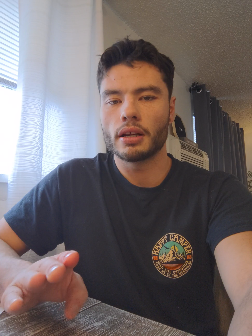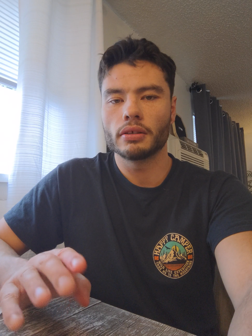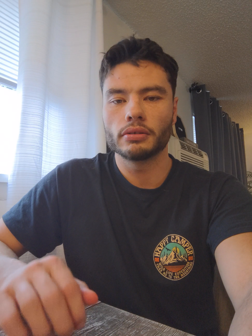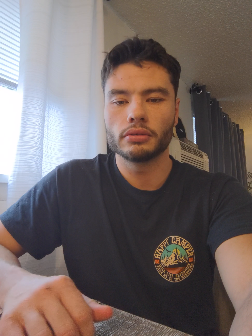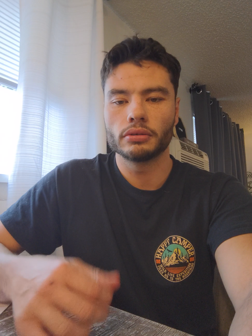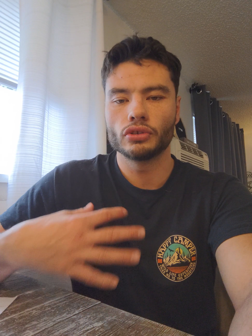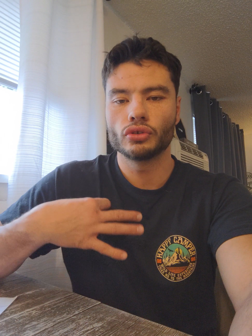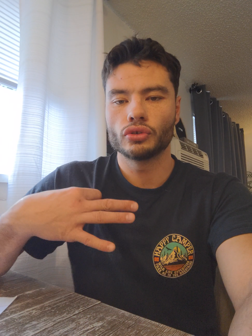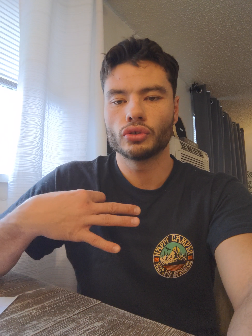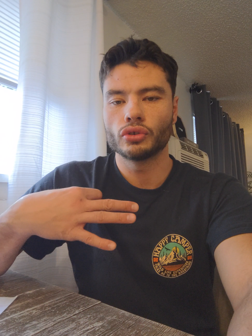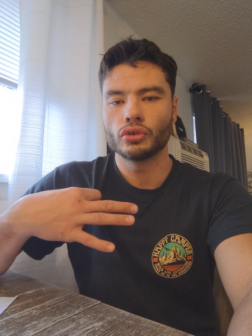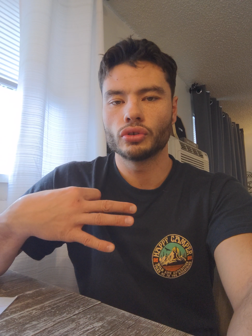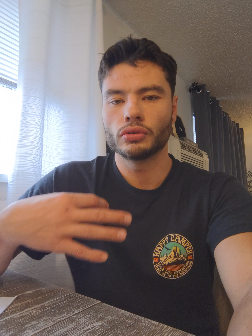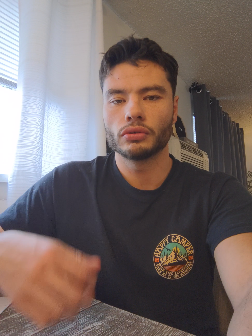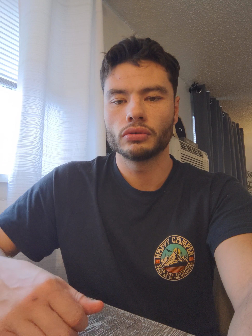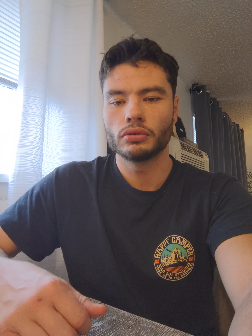shirt